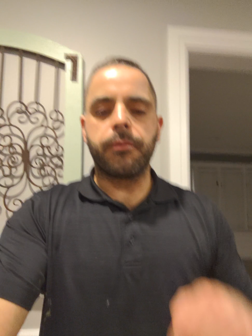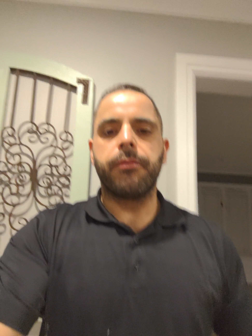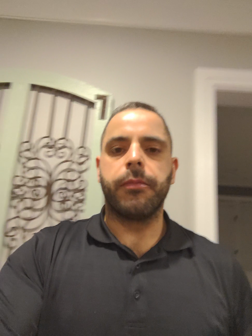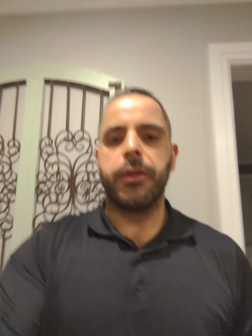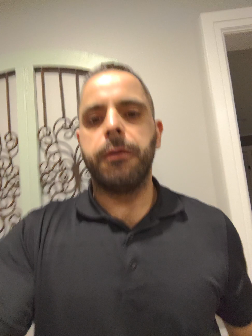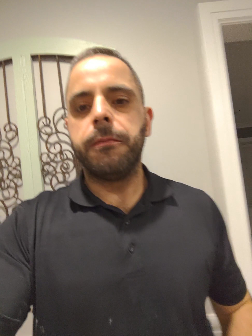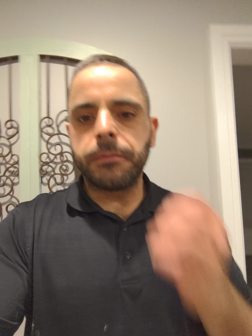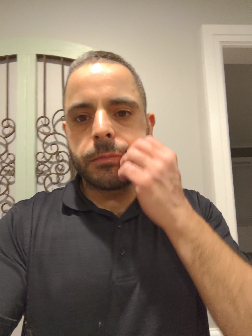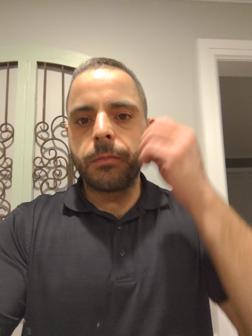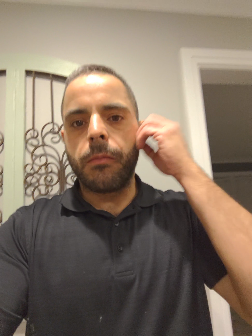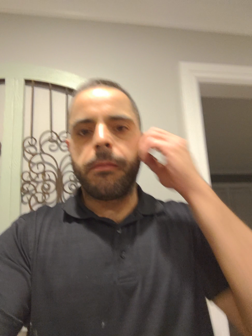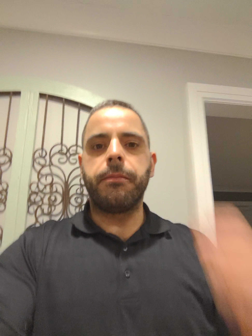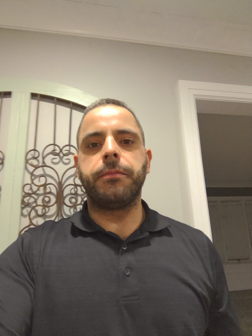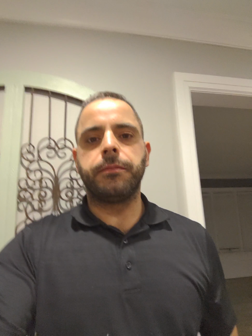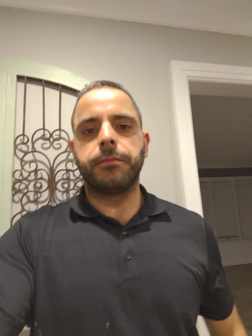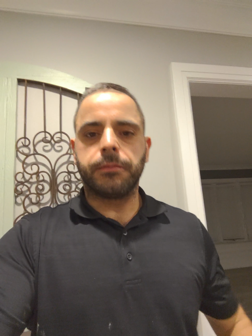home